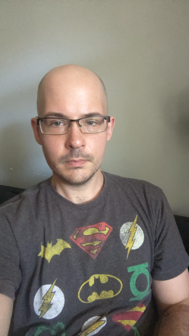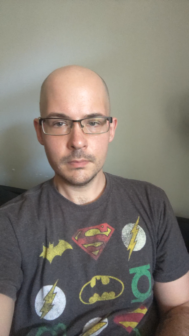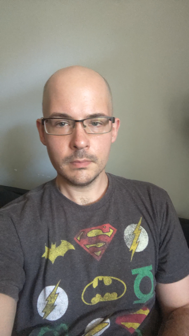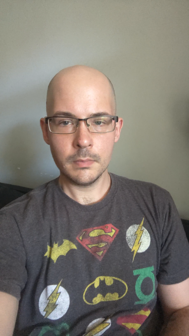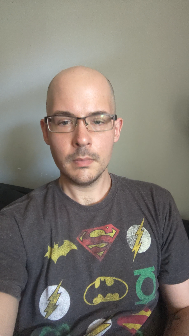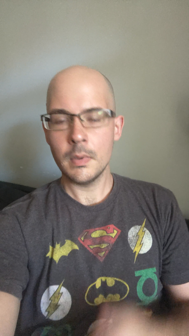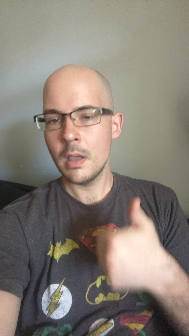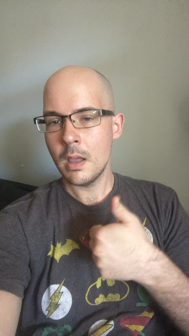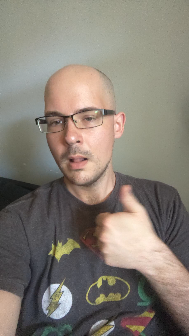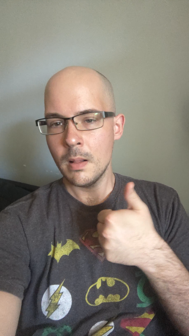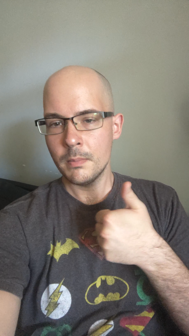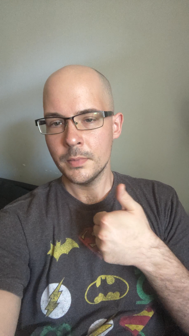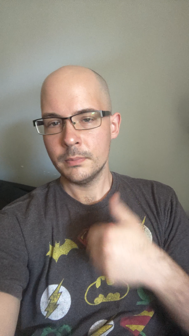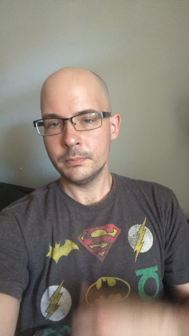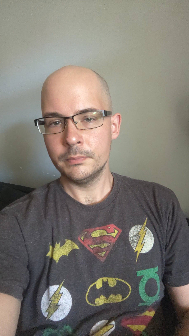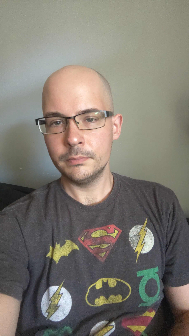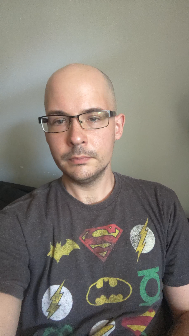help